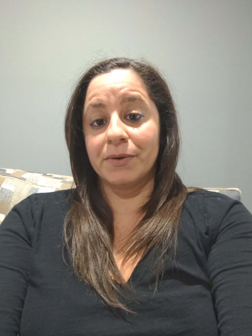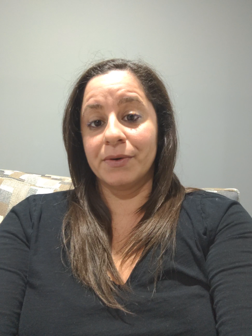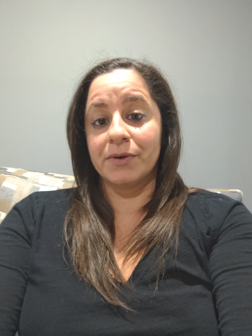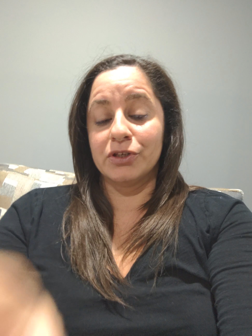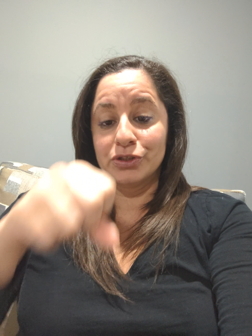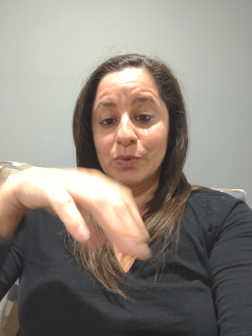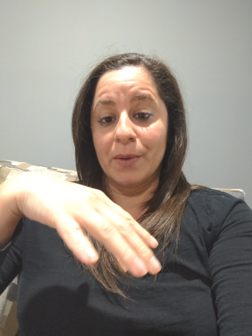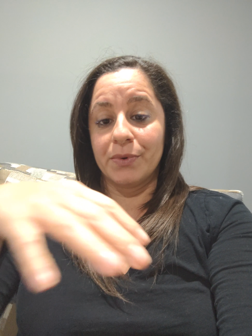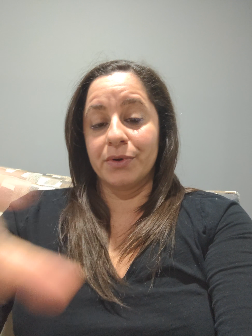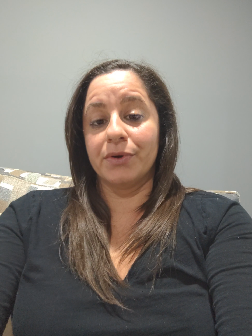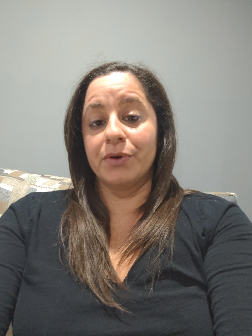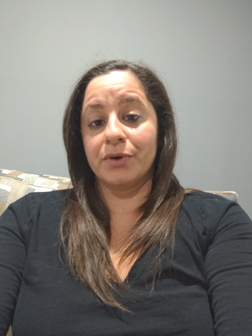drop